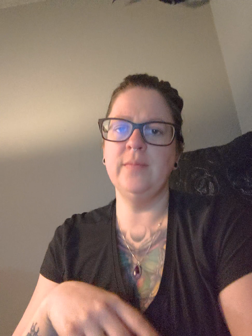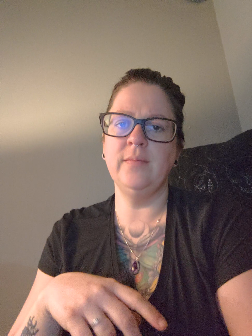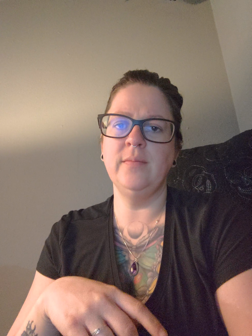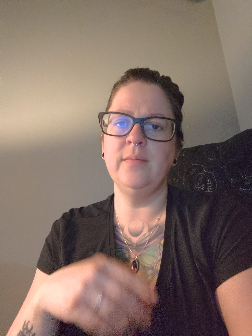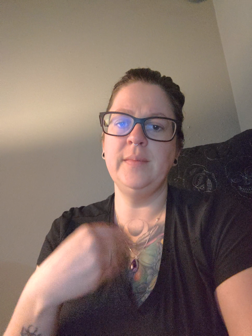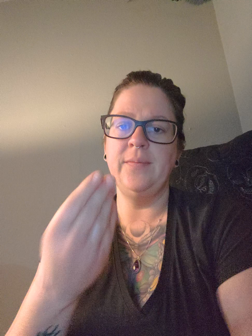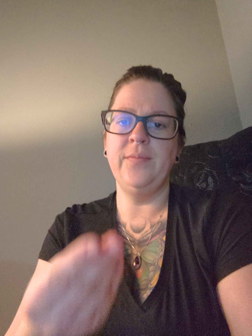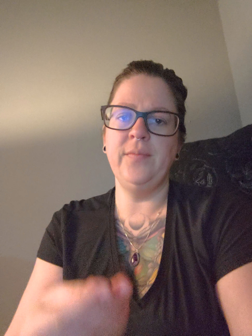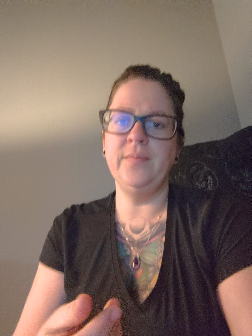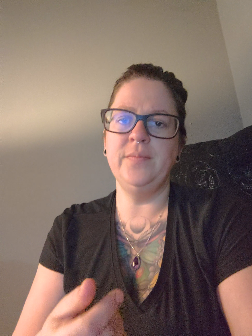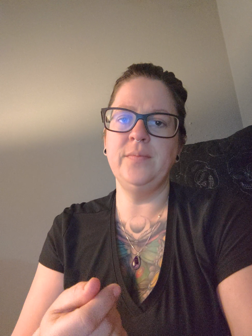give